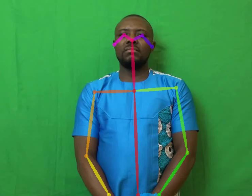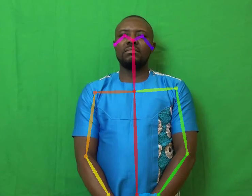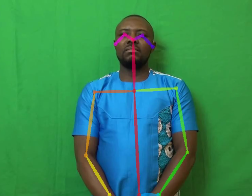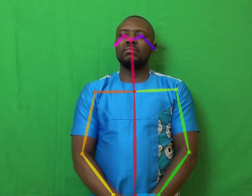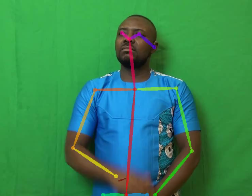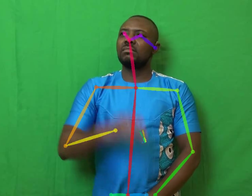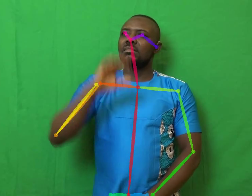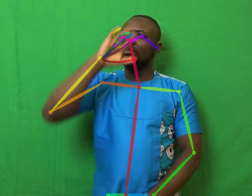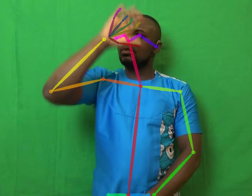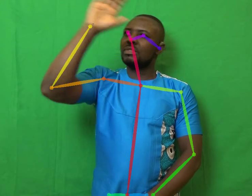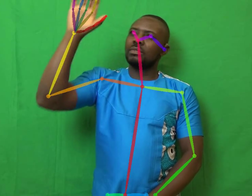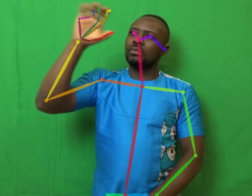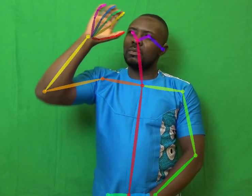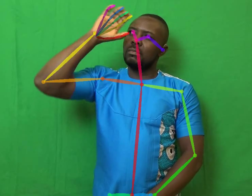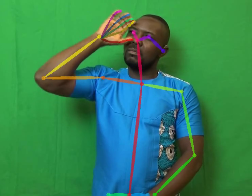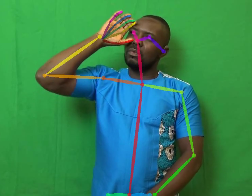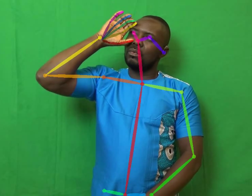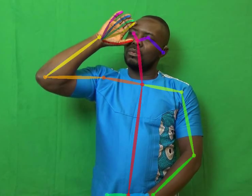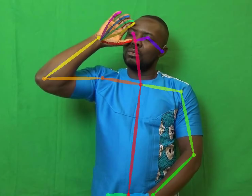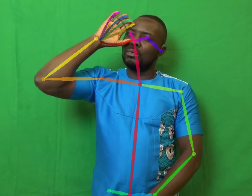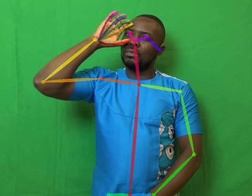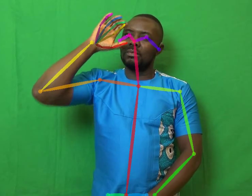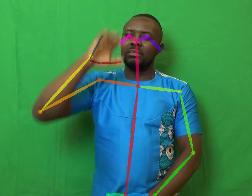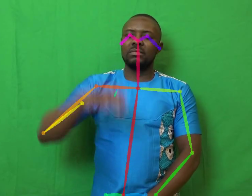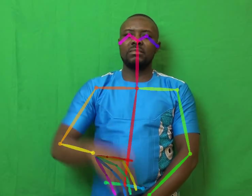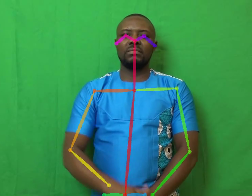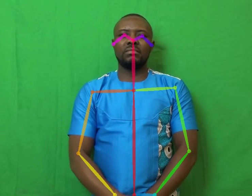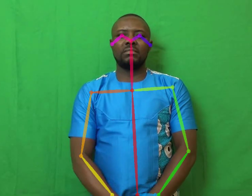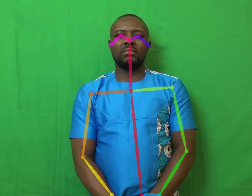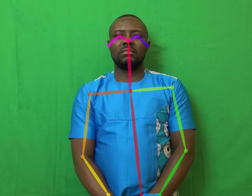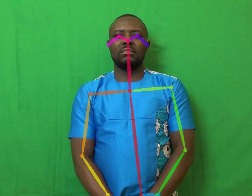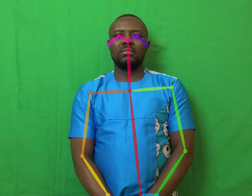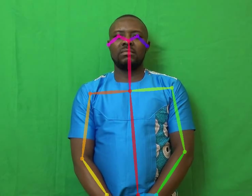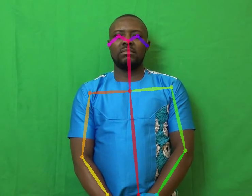moon